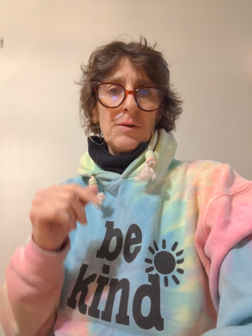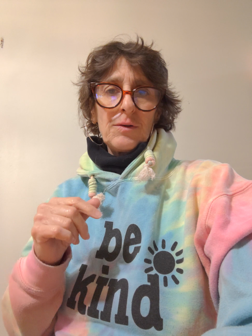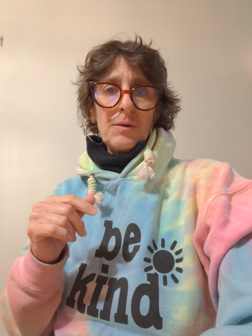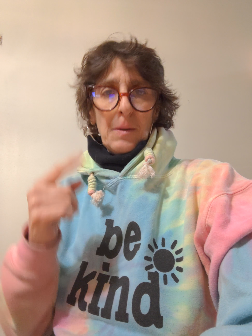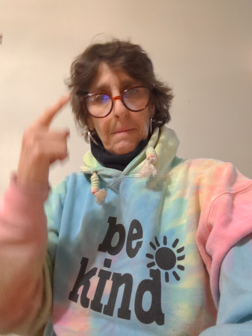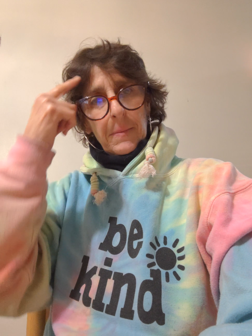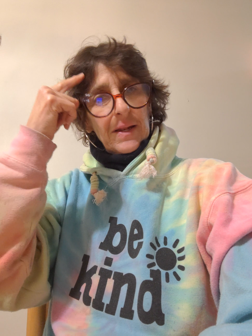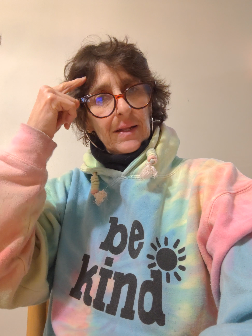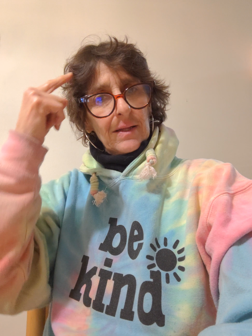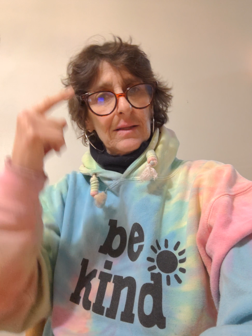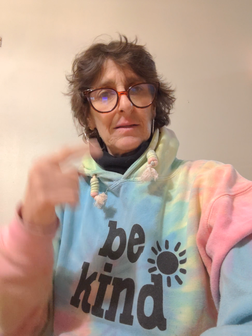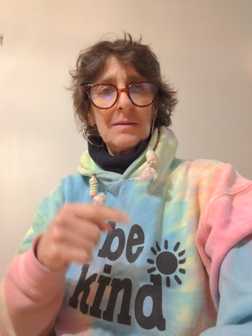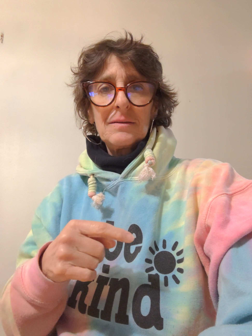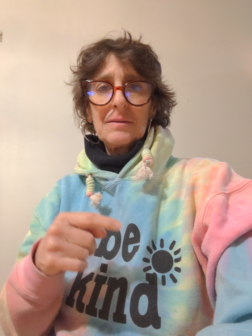penny